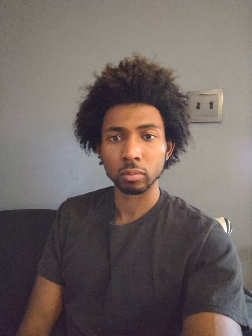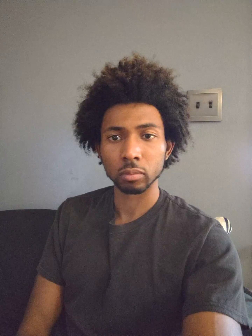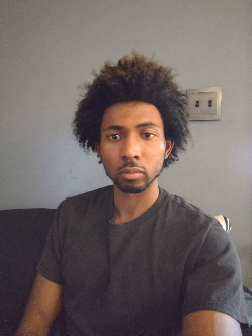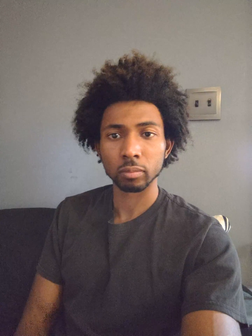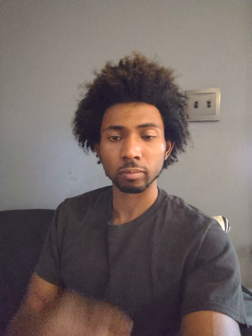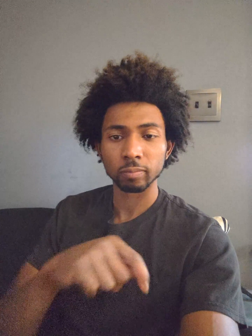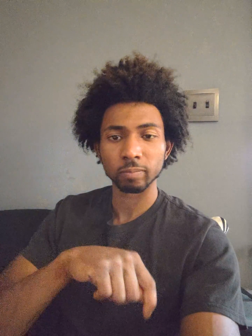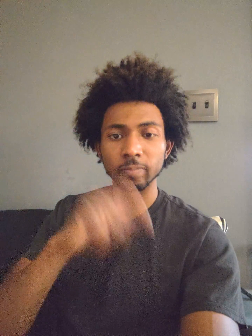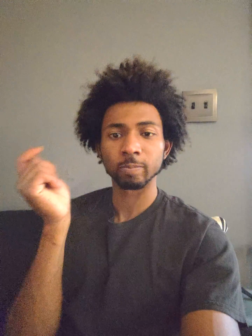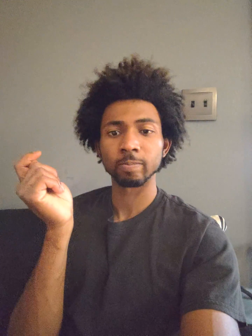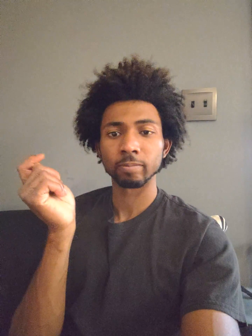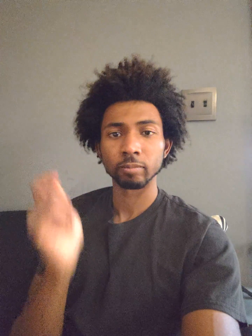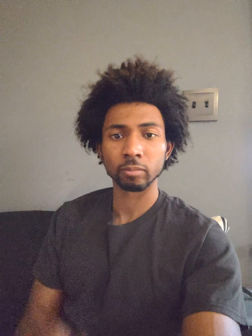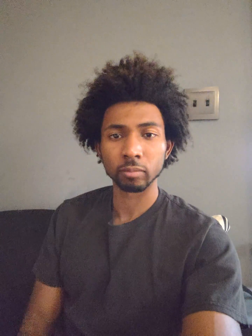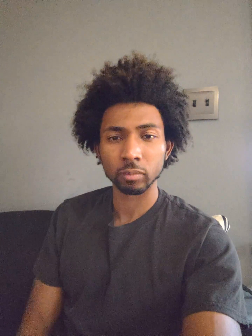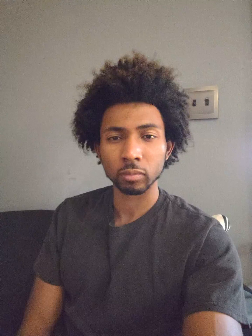rip